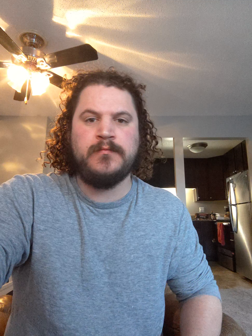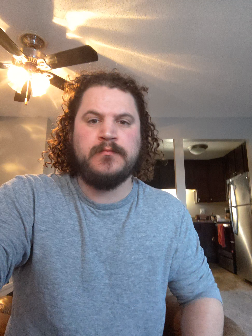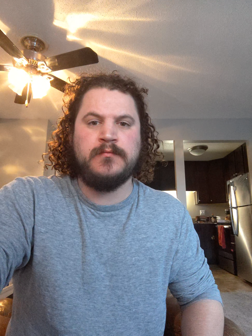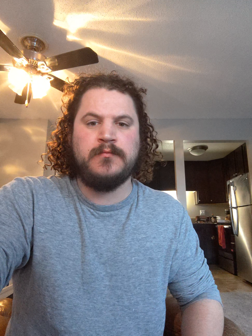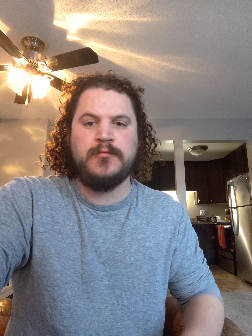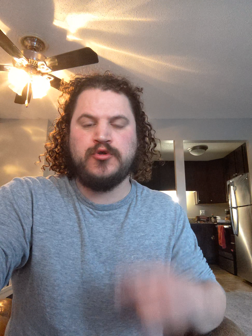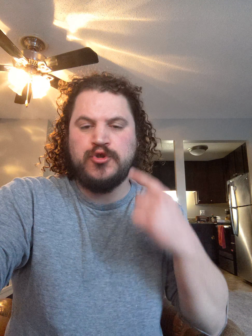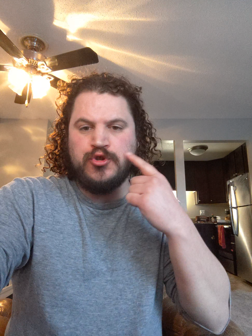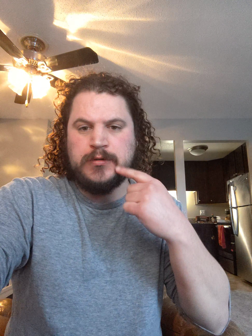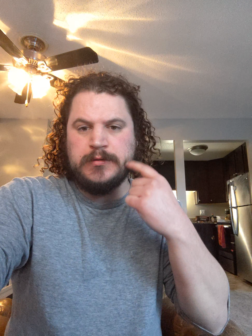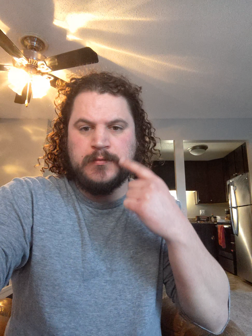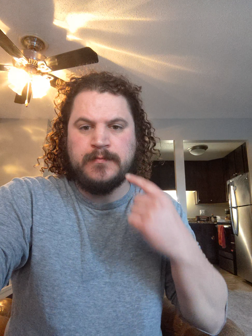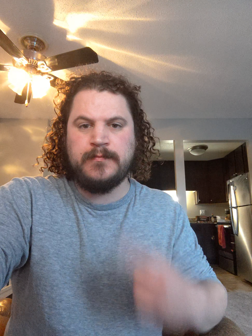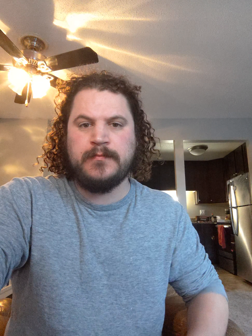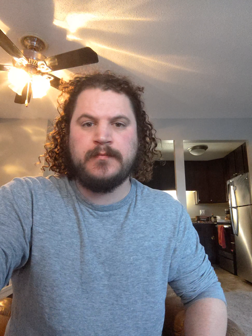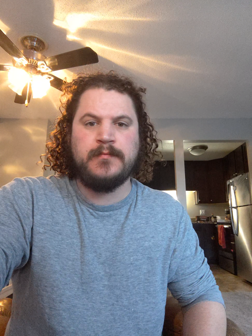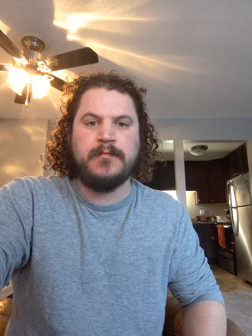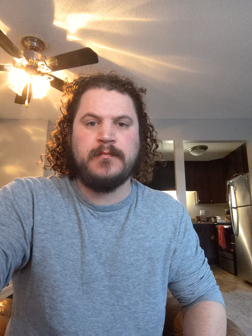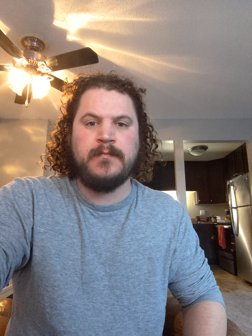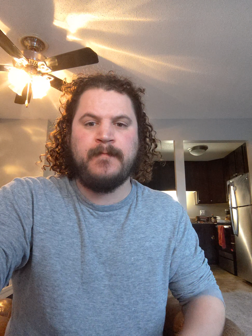cheek